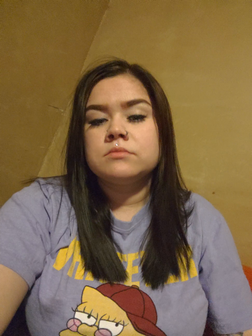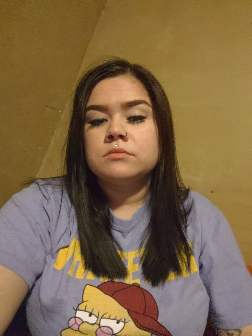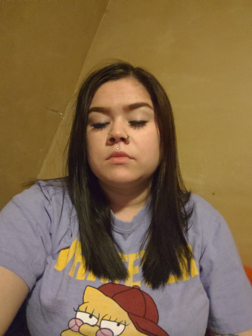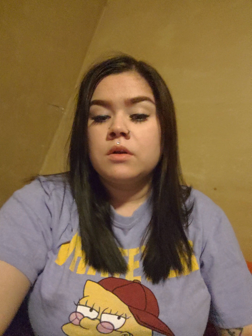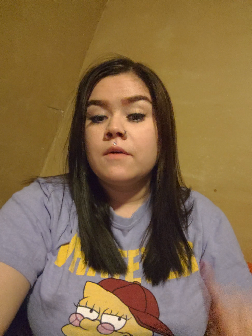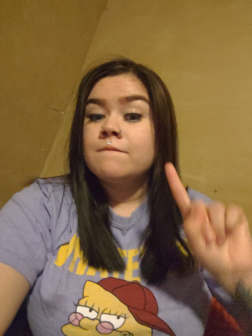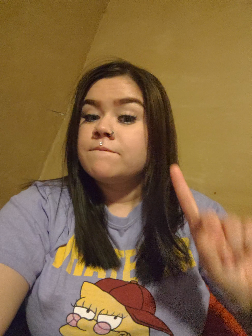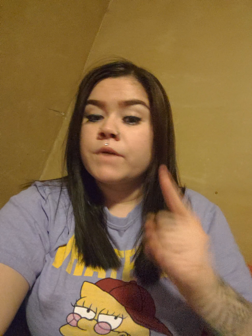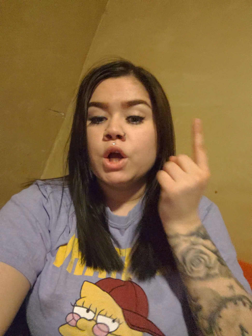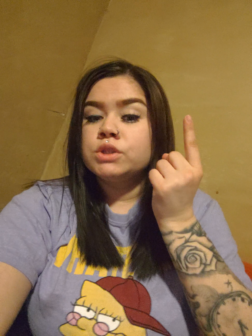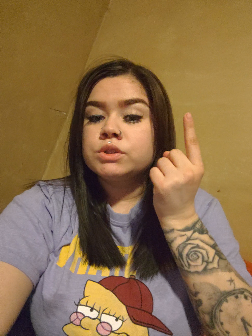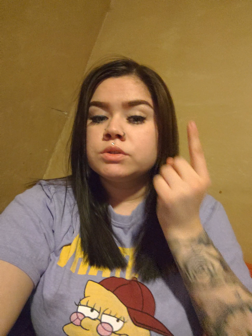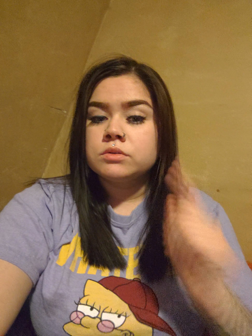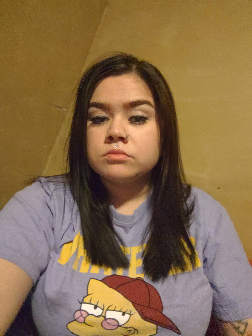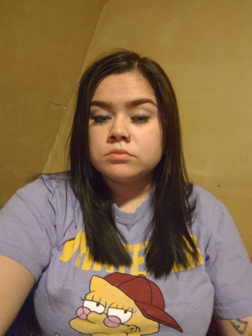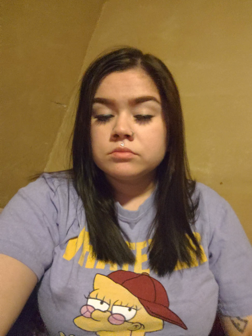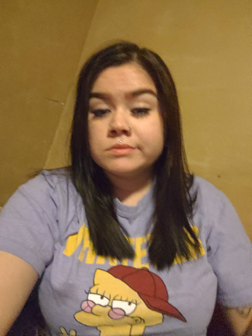first